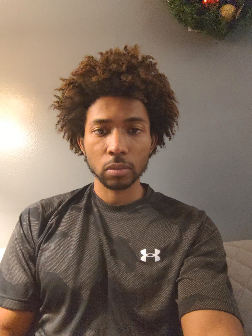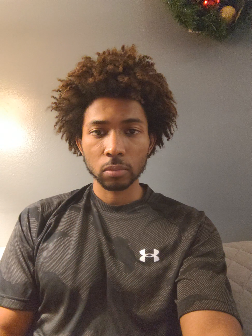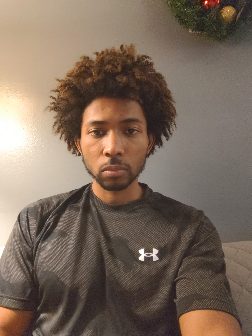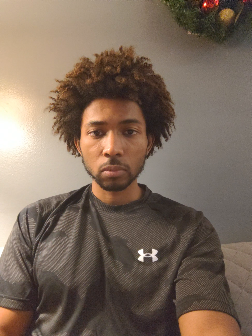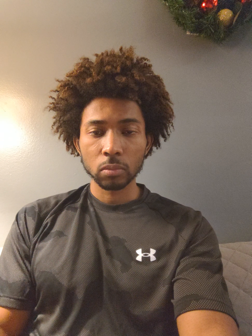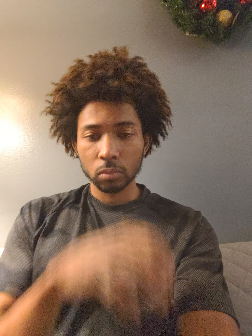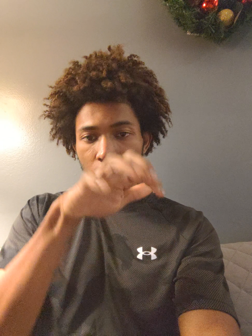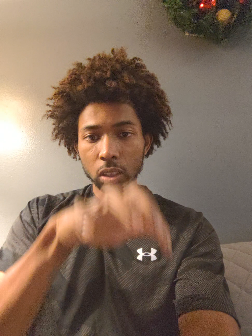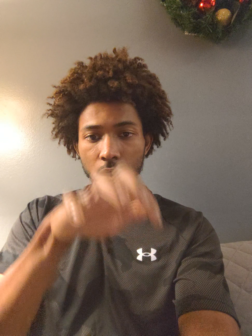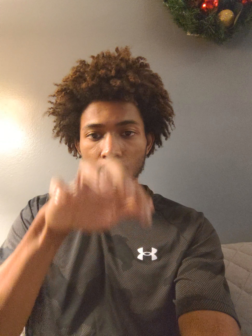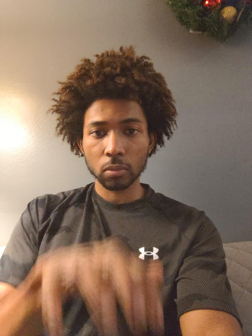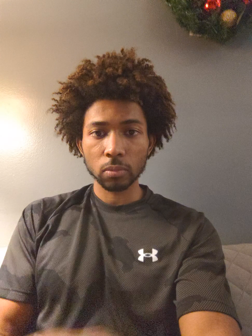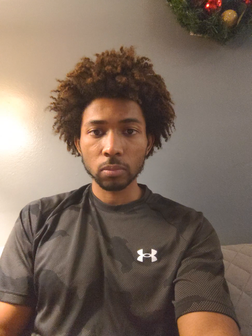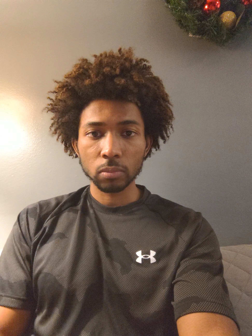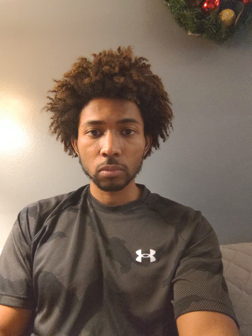alligator